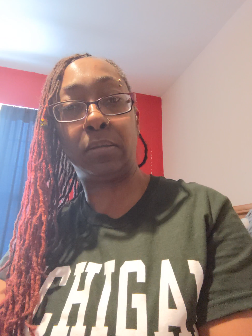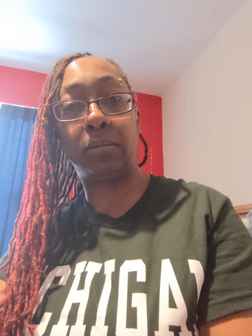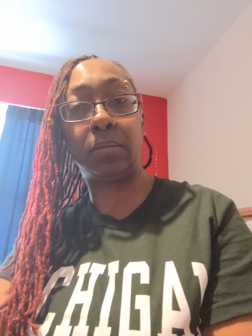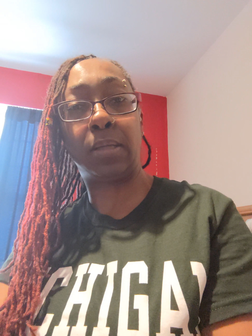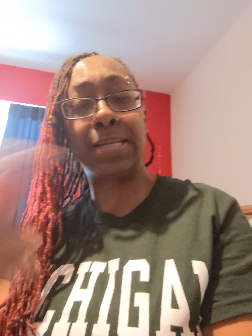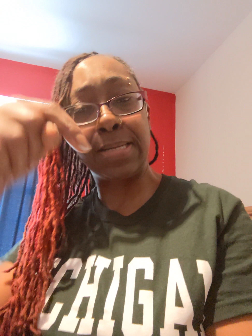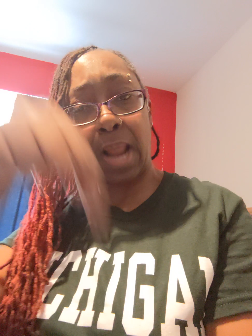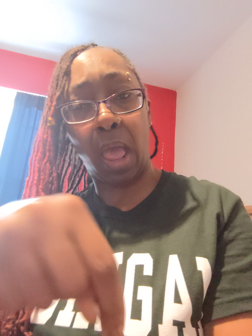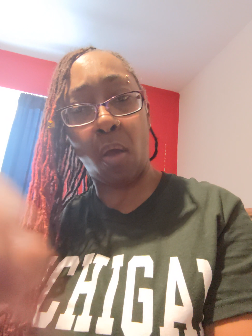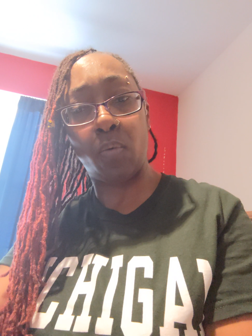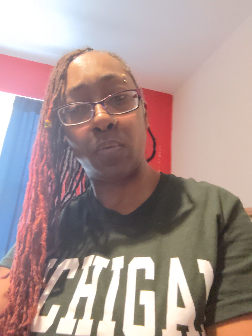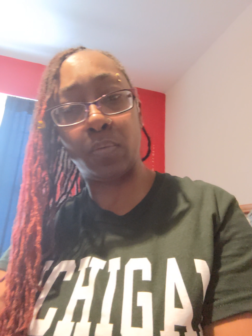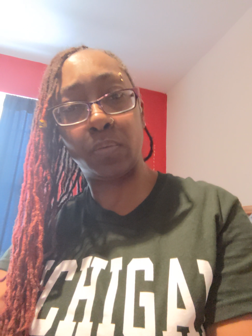down